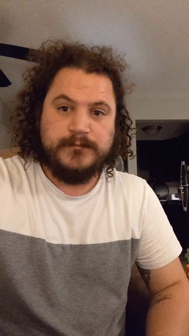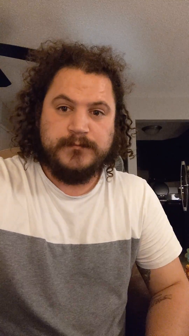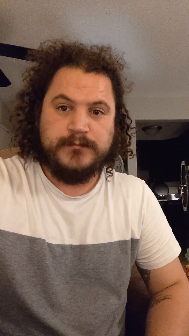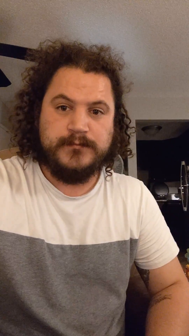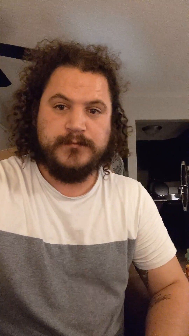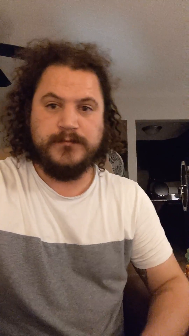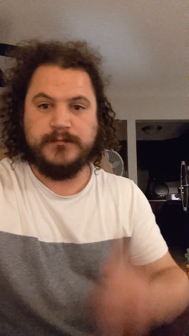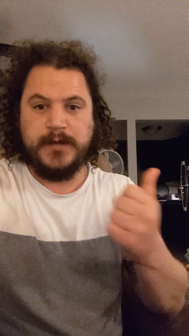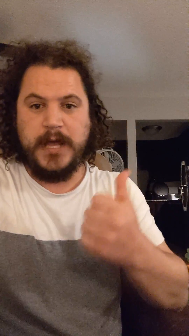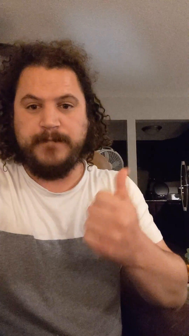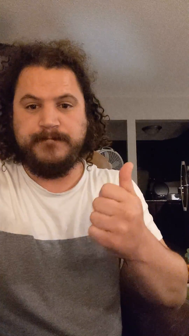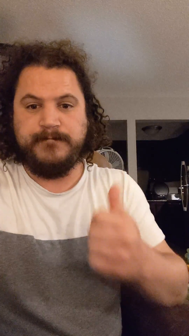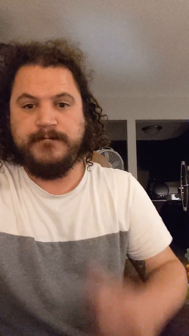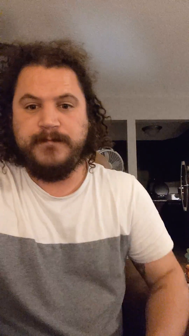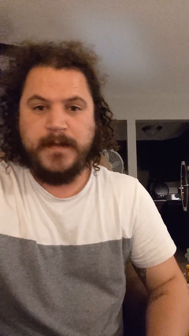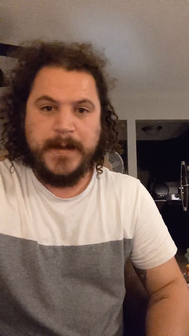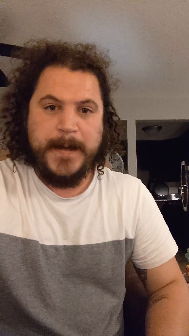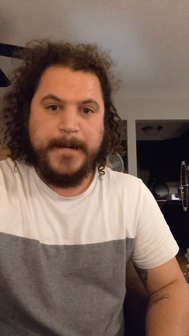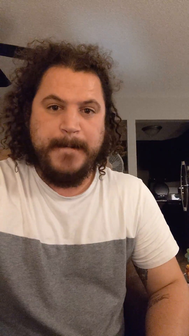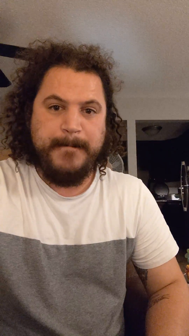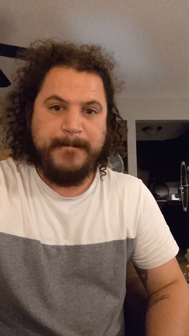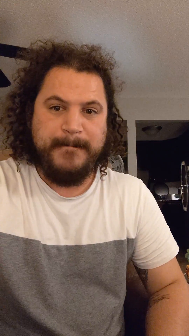help